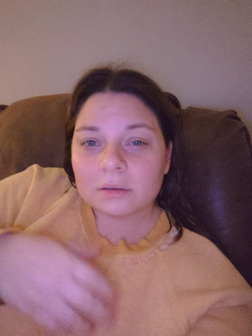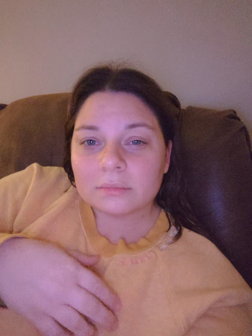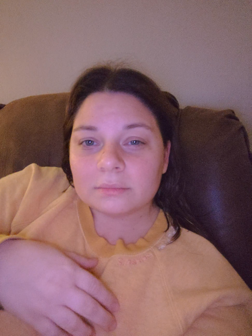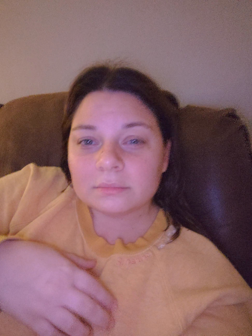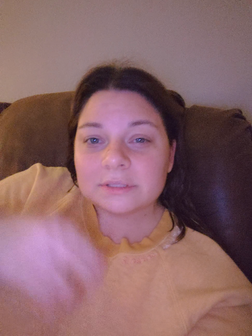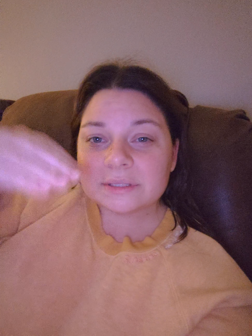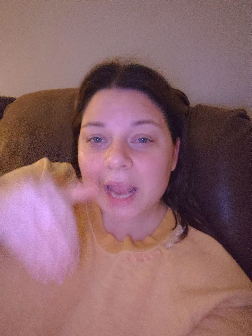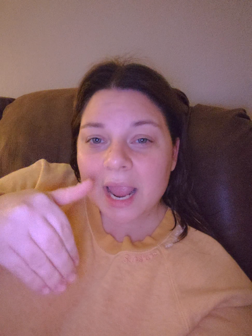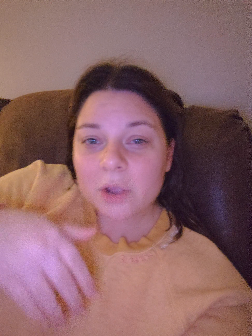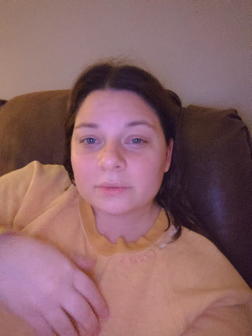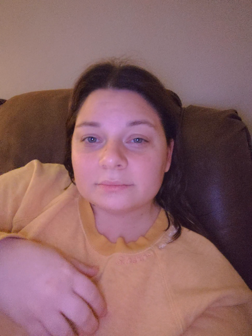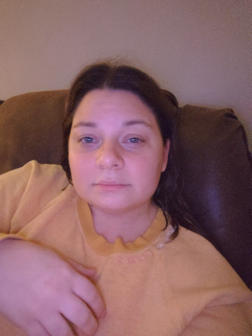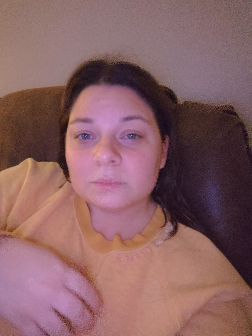down